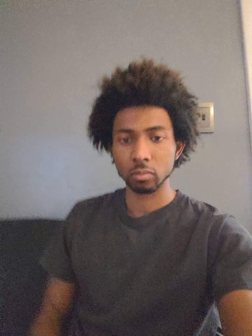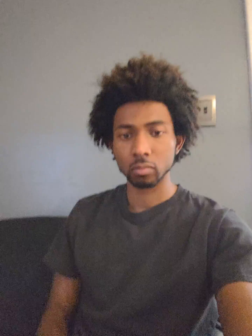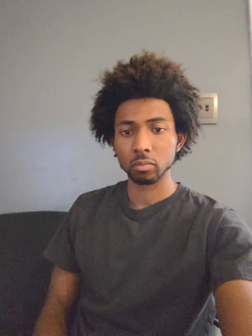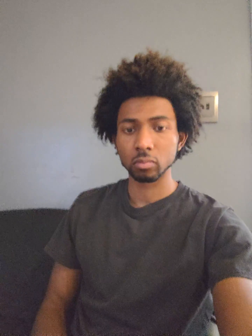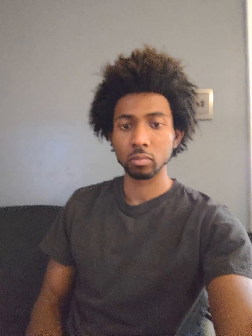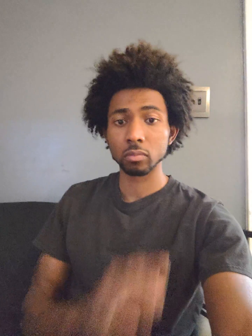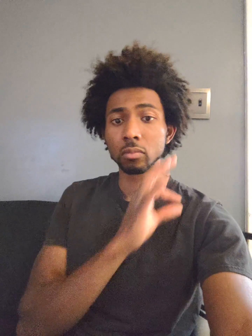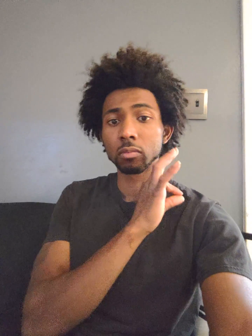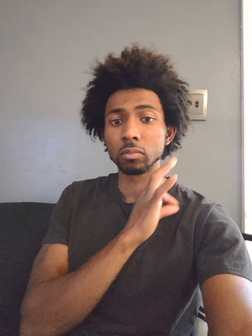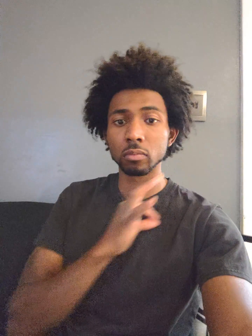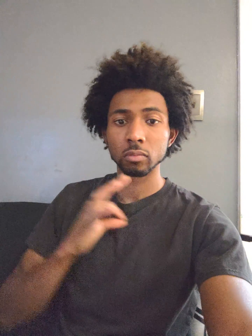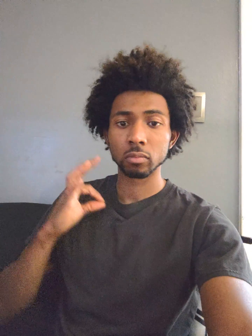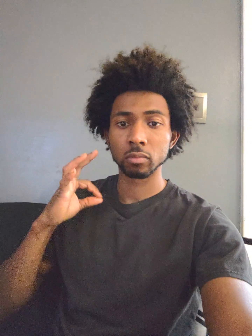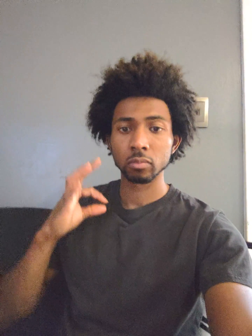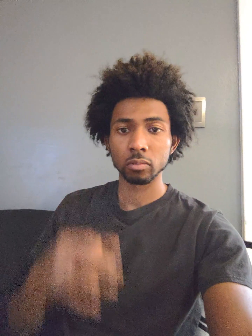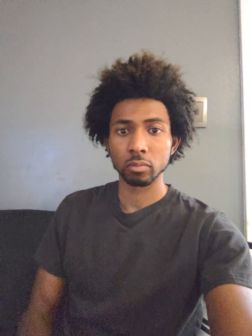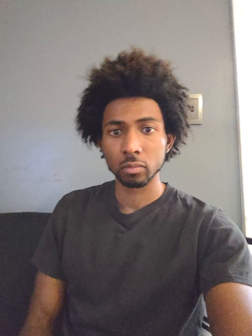beads